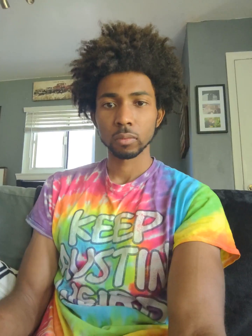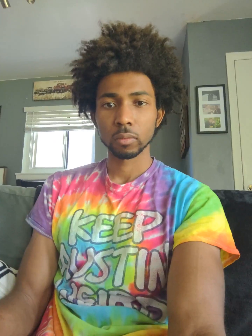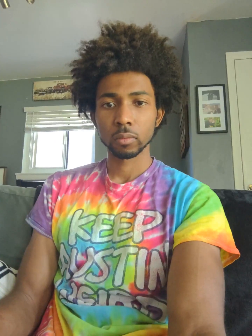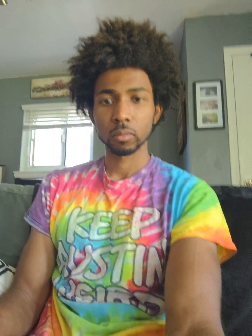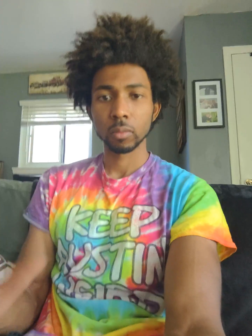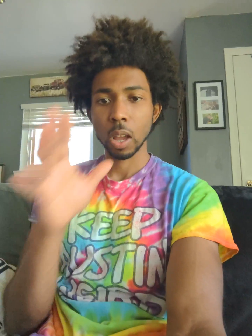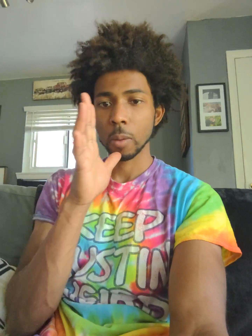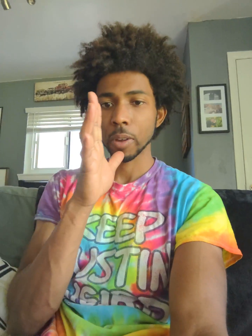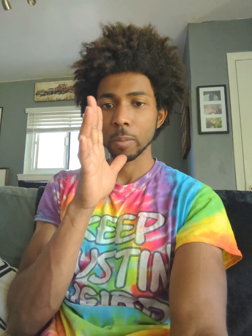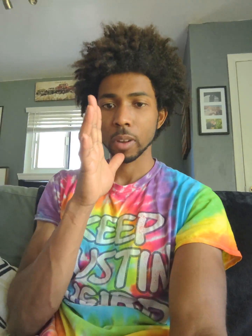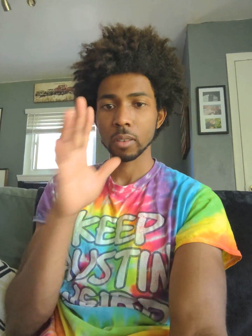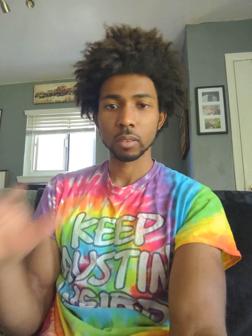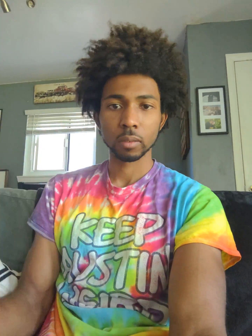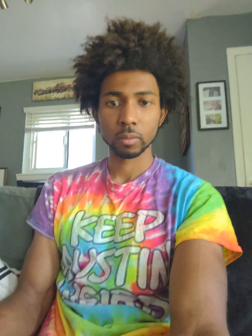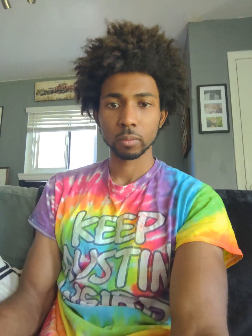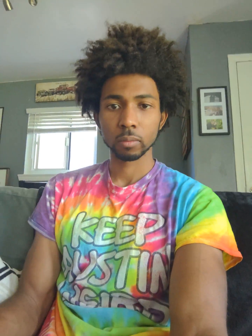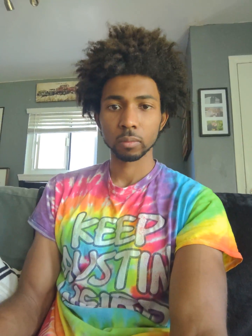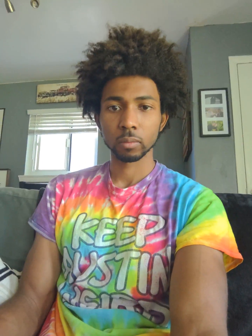mommy